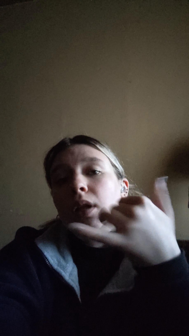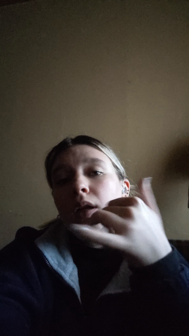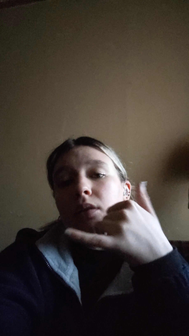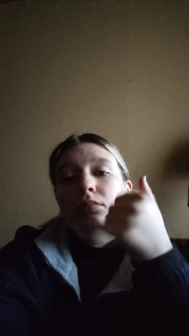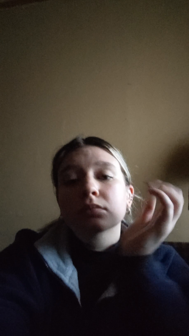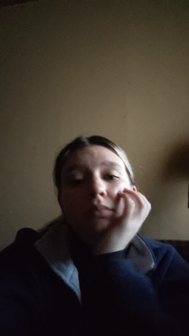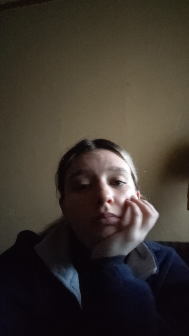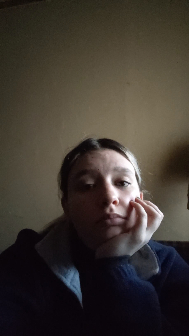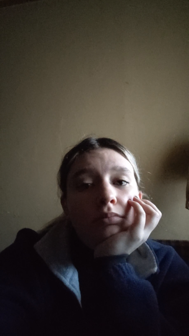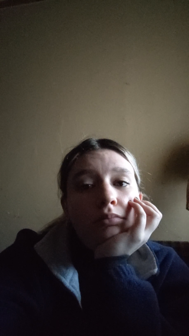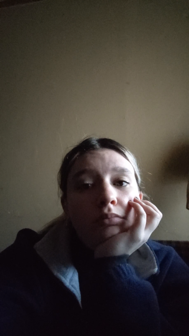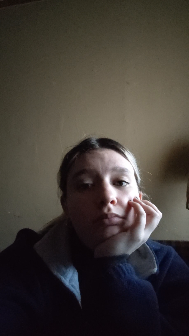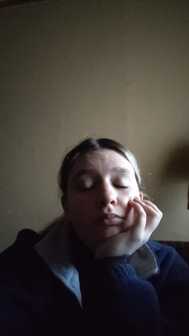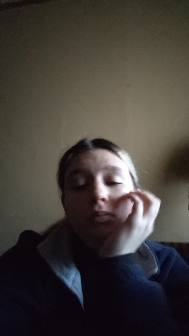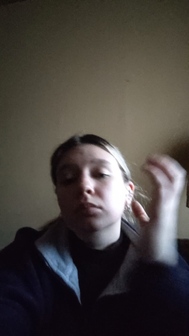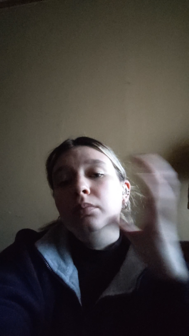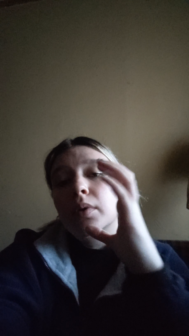ball